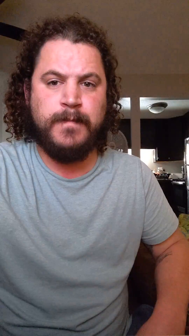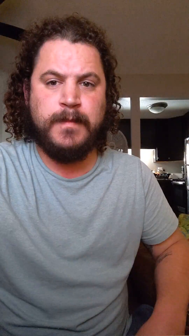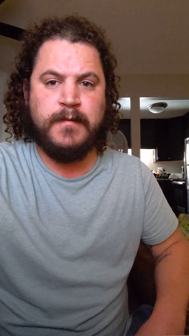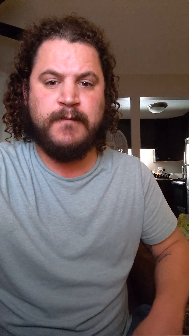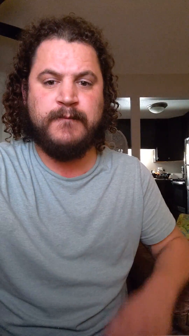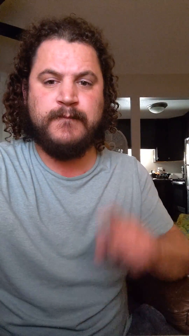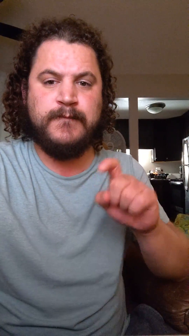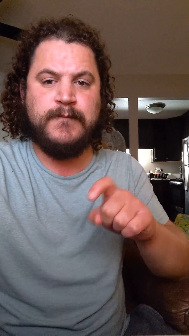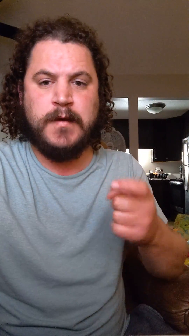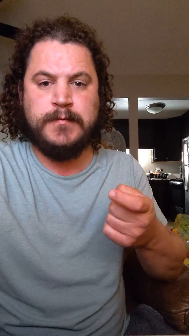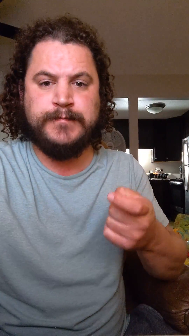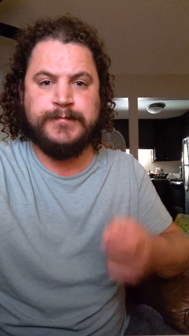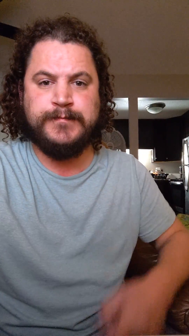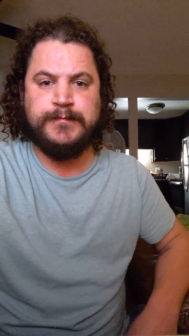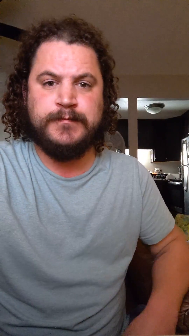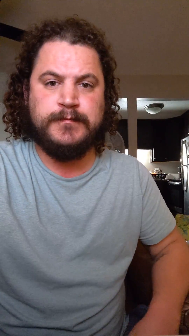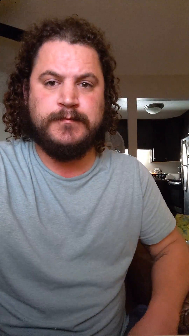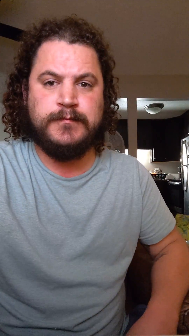friend